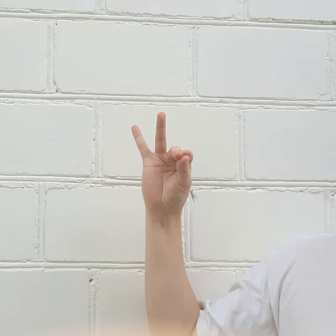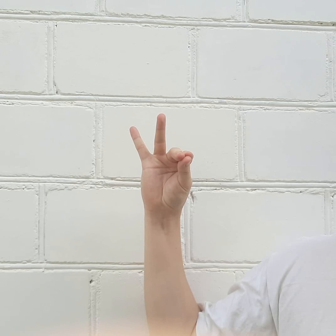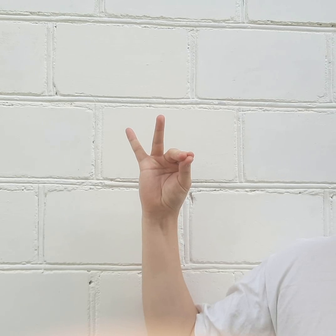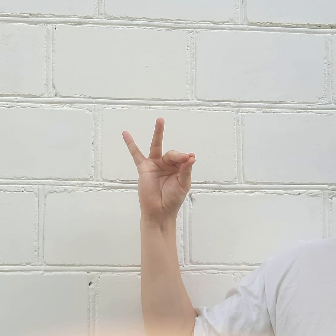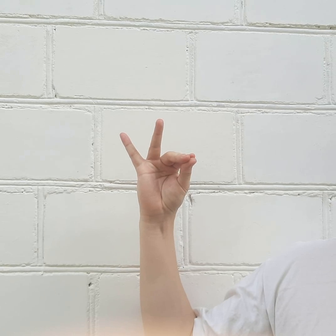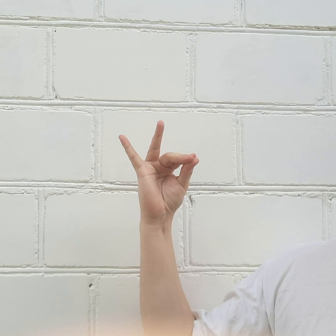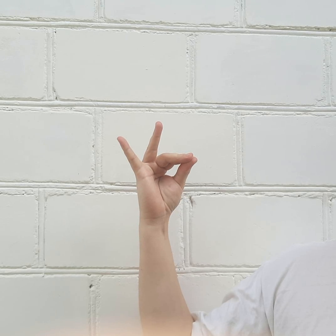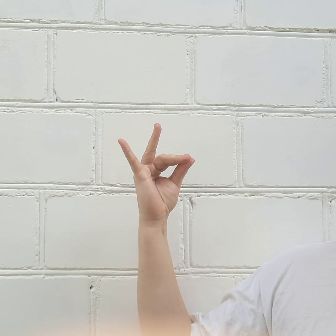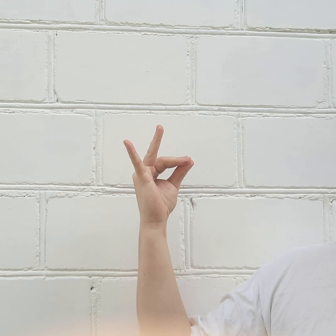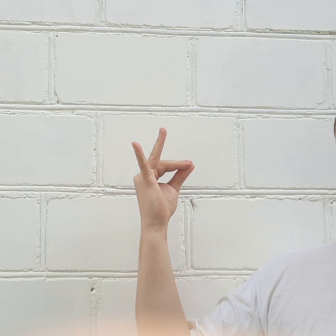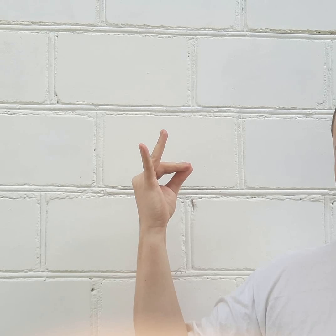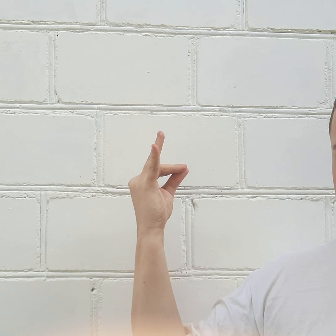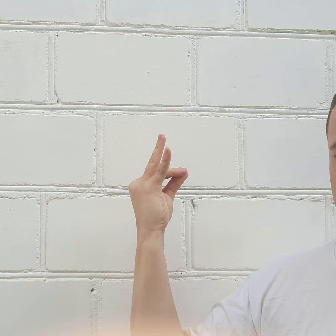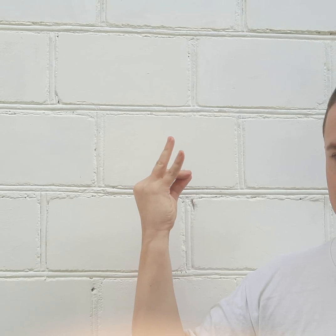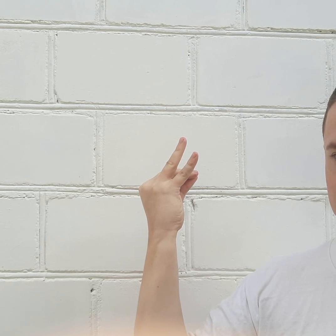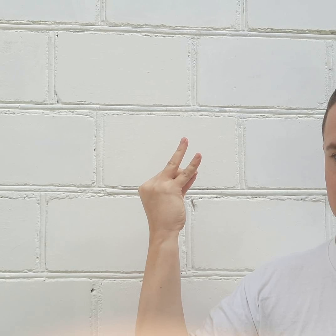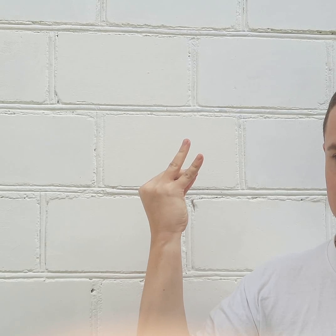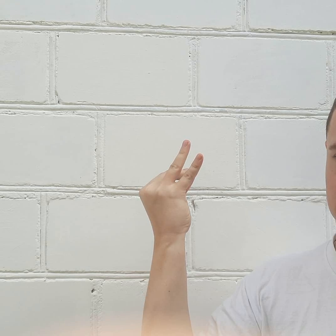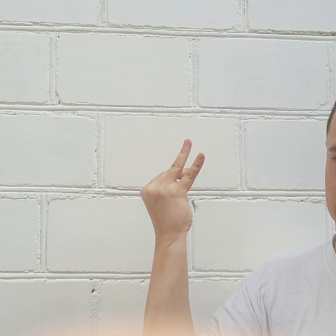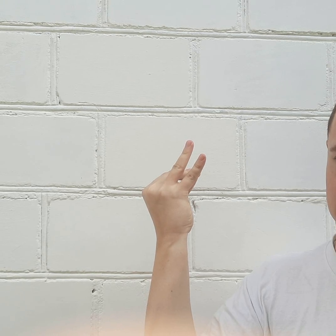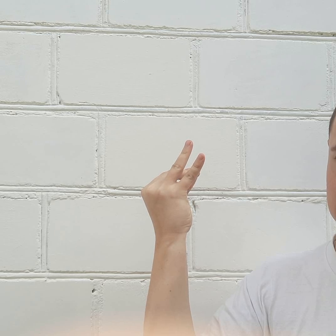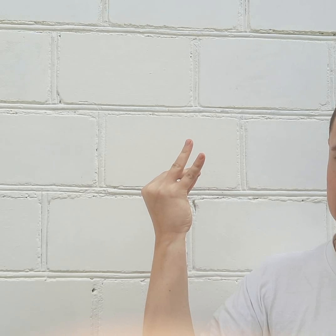Й